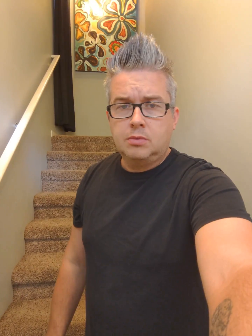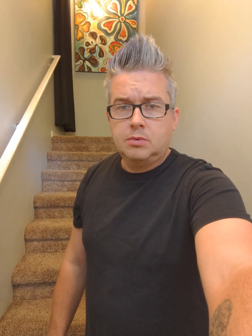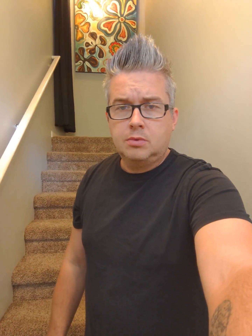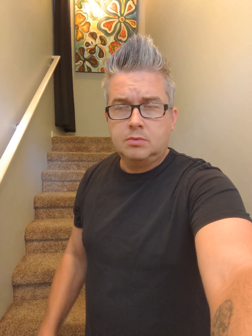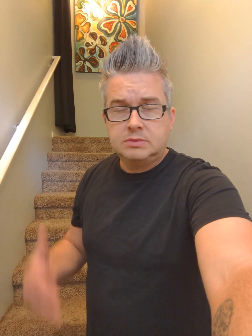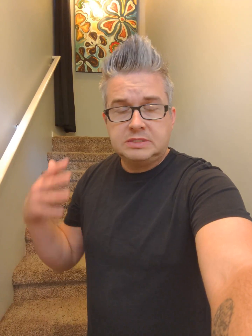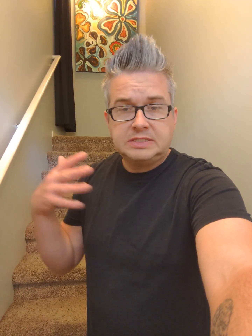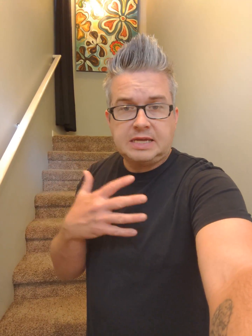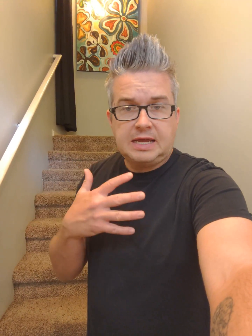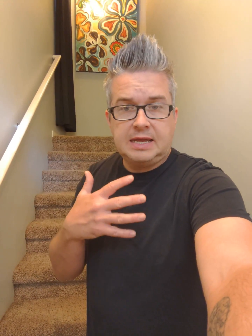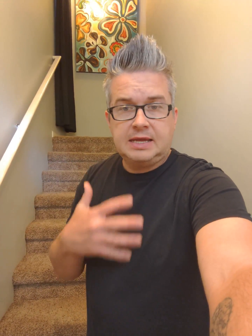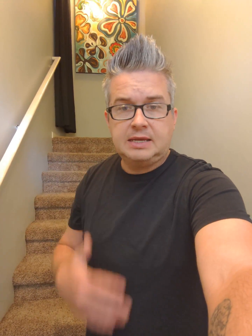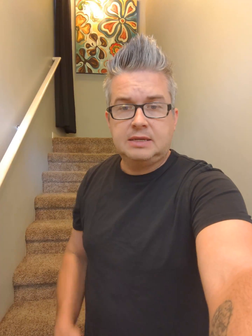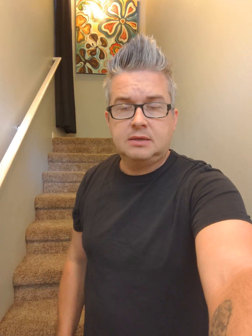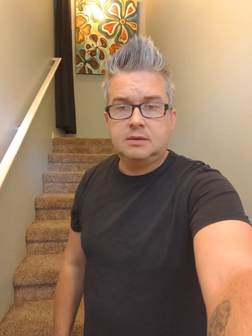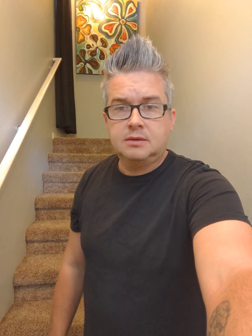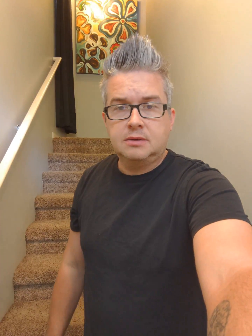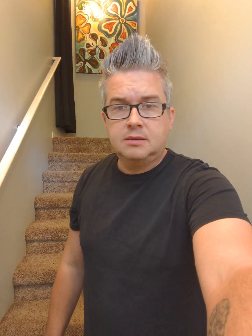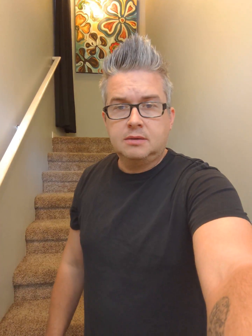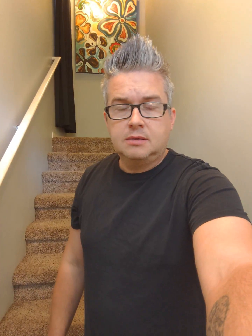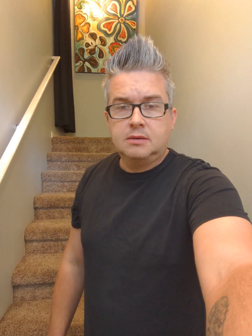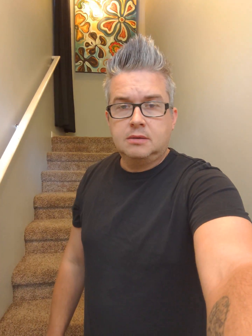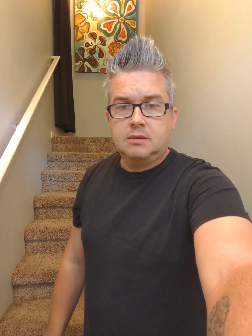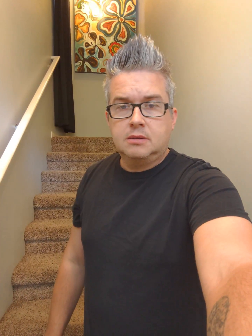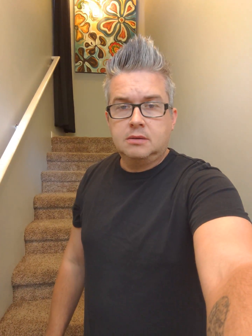scared